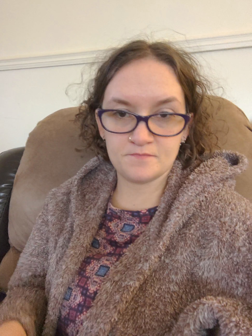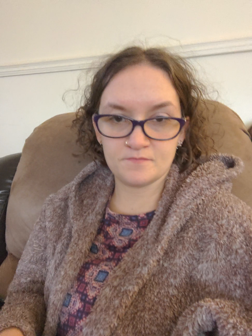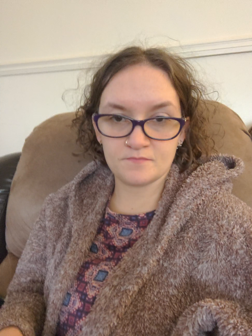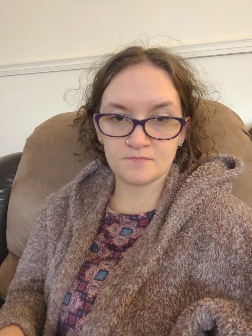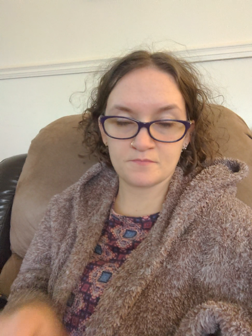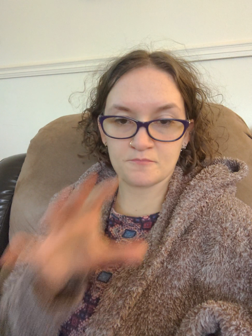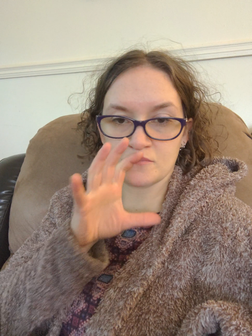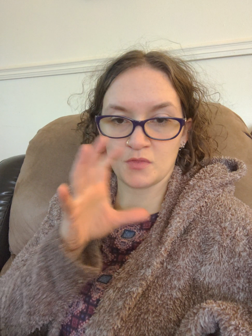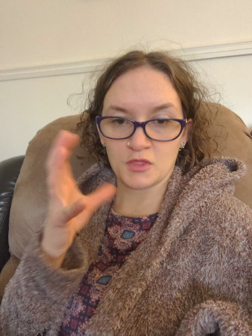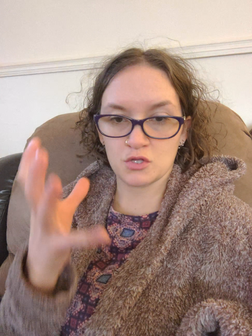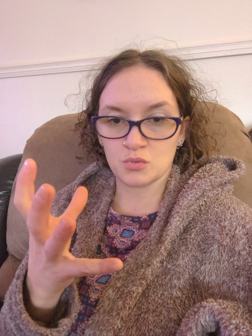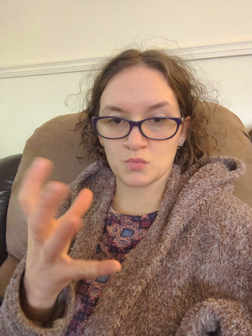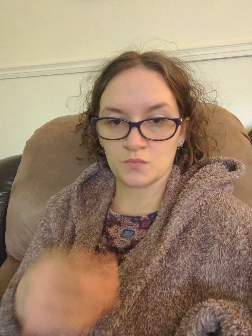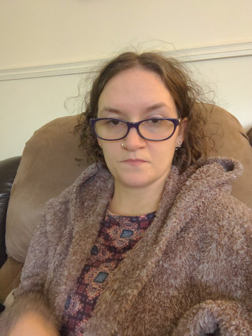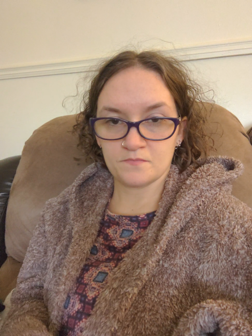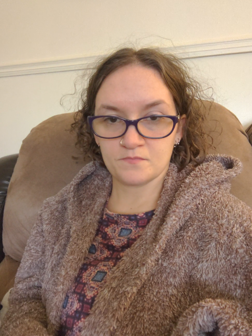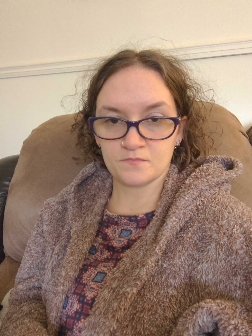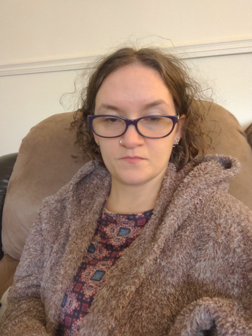balloon